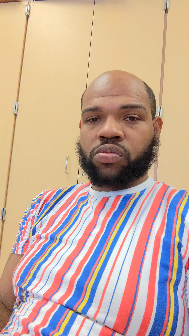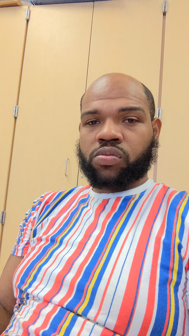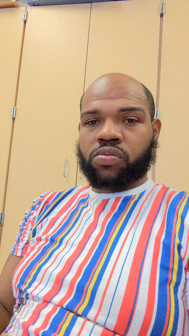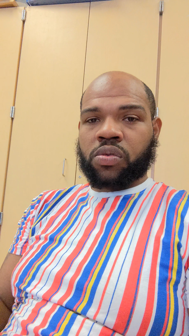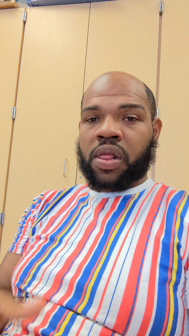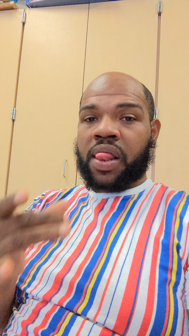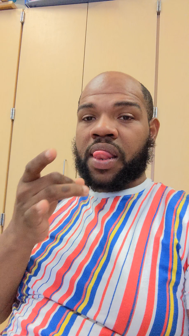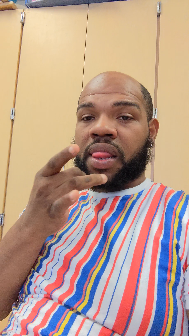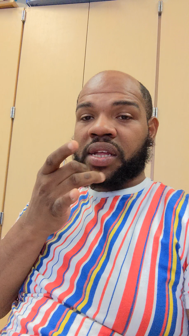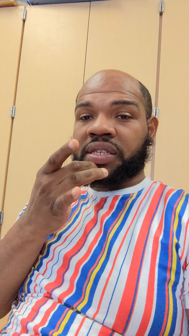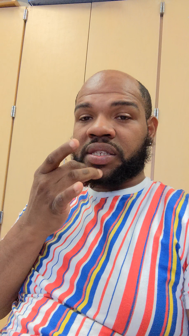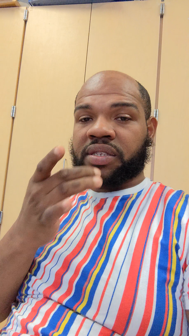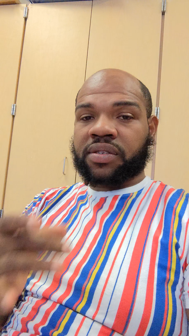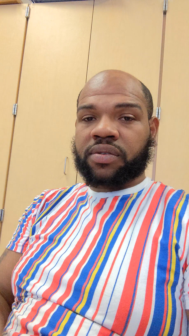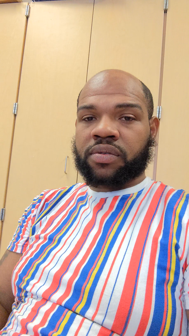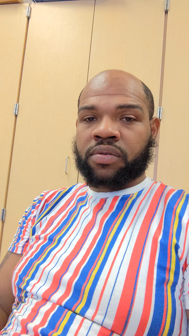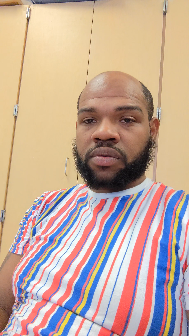light bulb